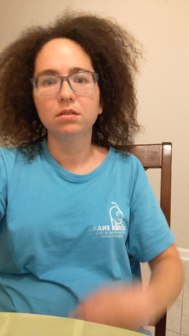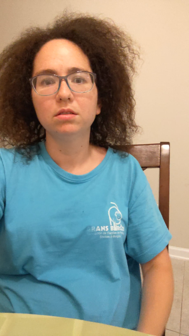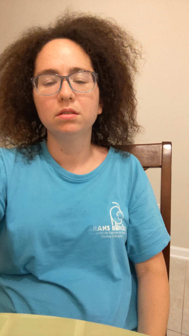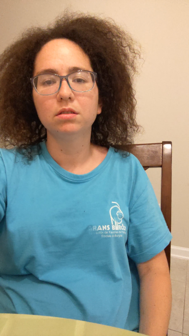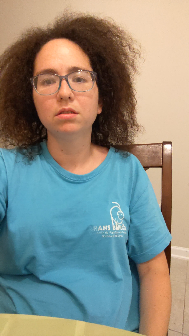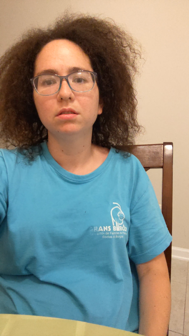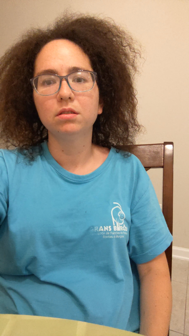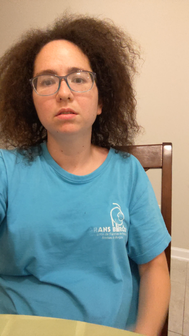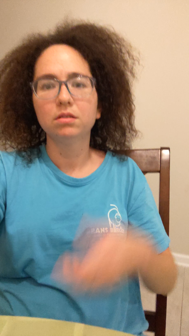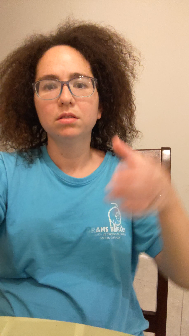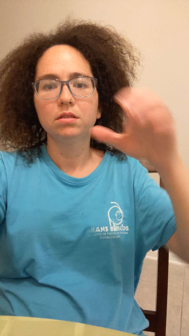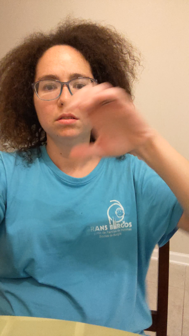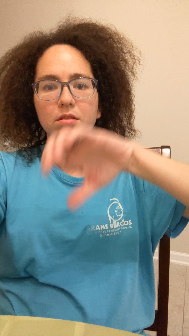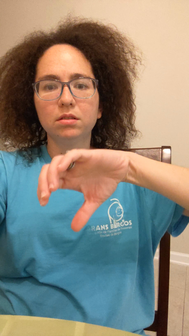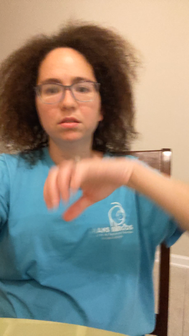pour